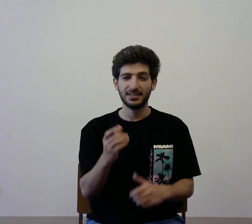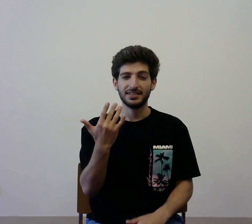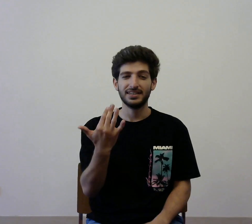necə